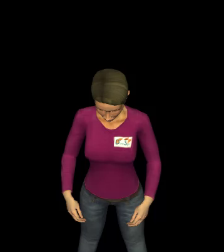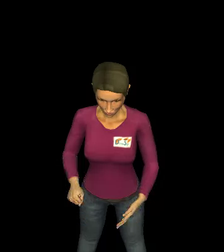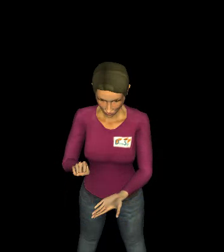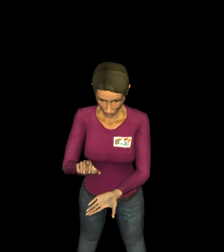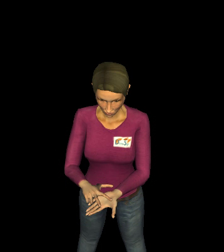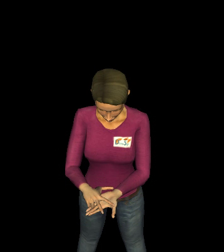بقعة